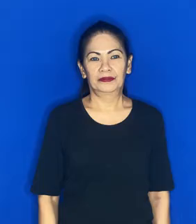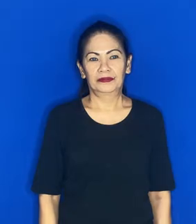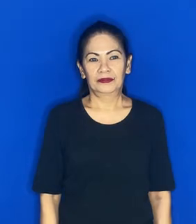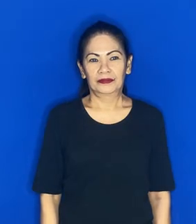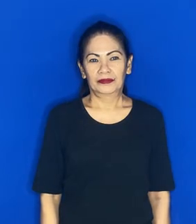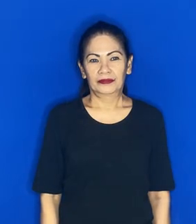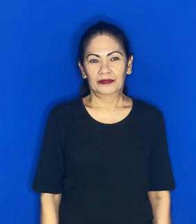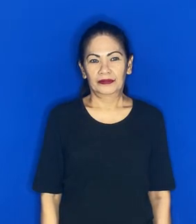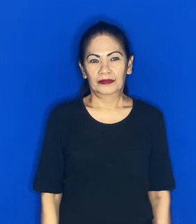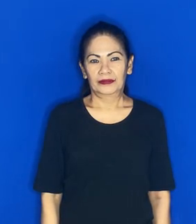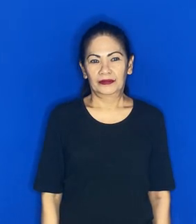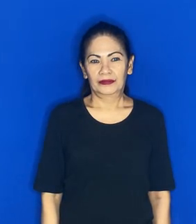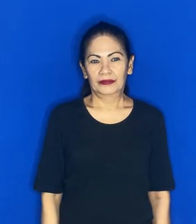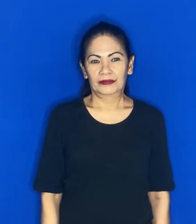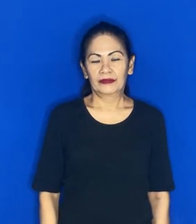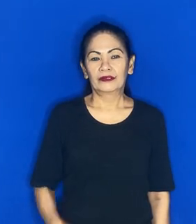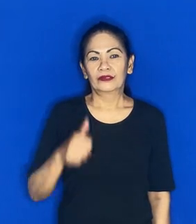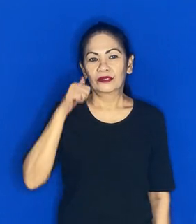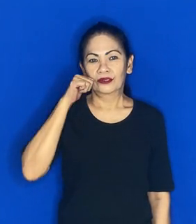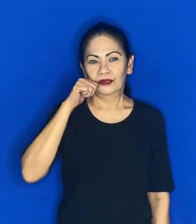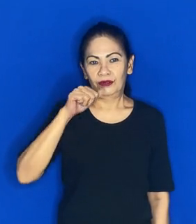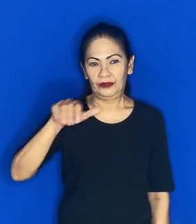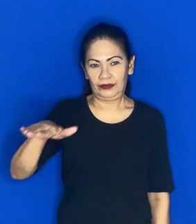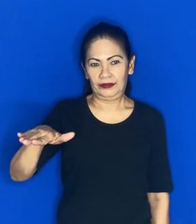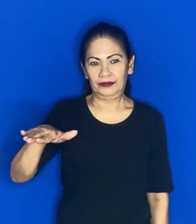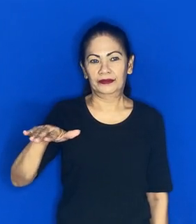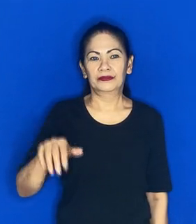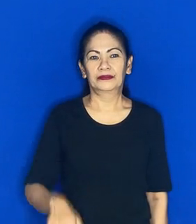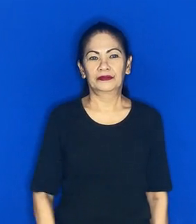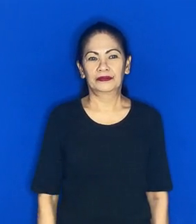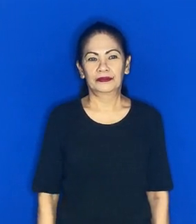girl